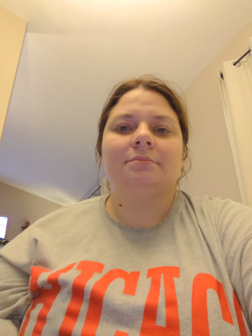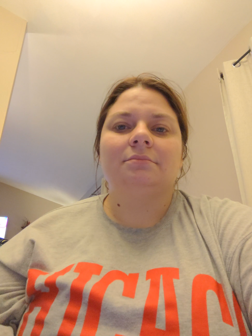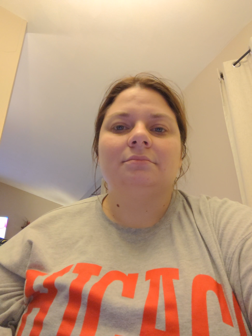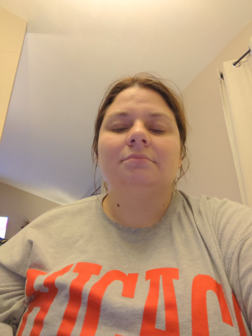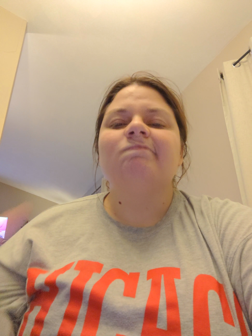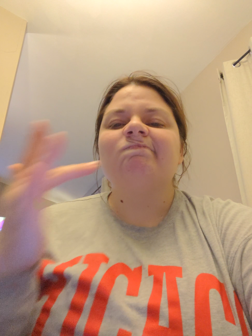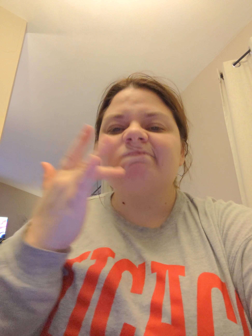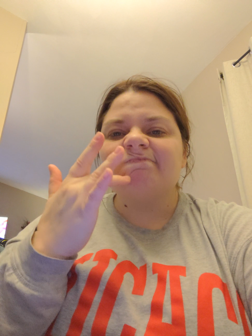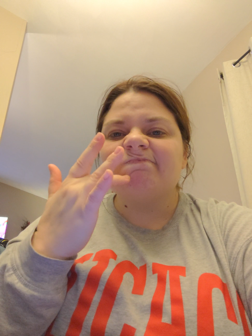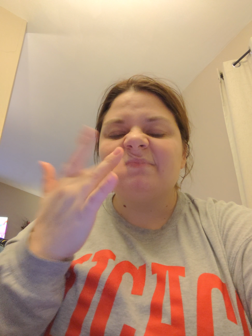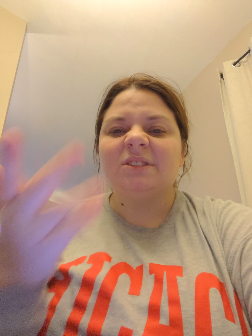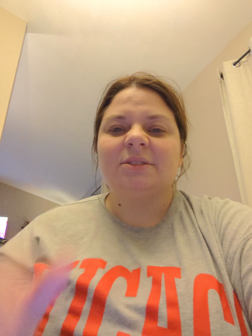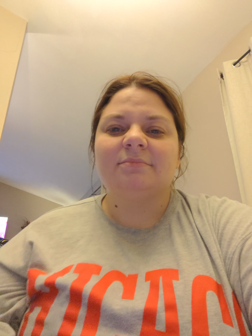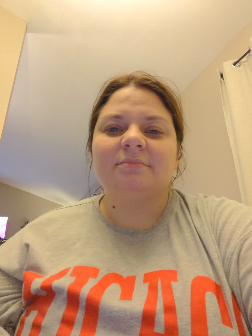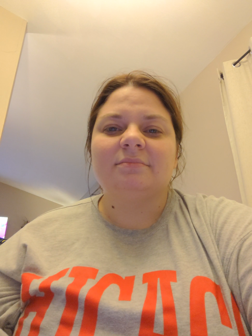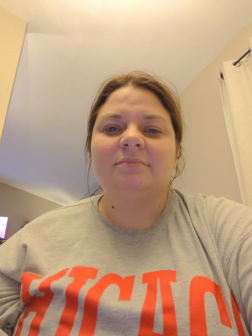taste